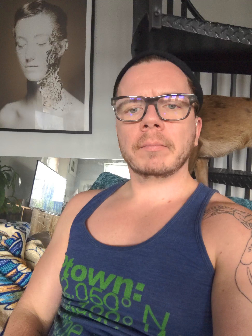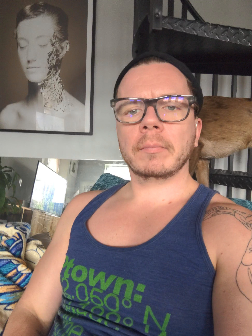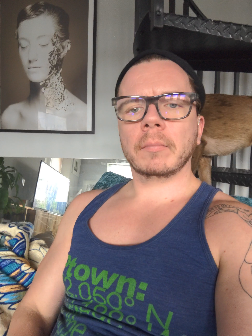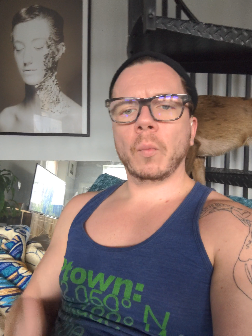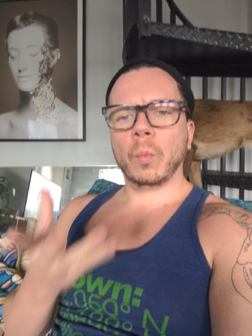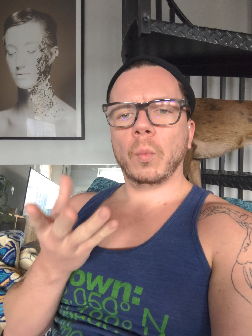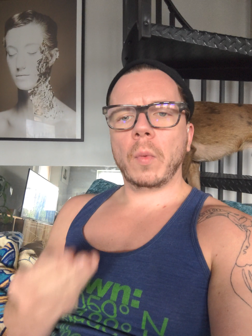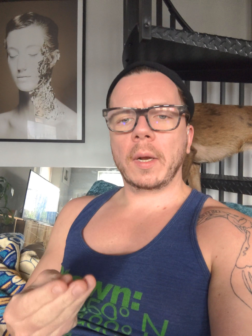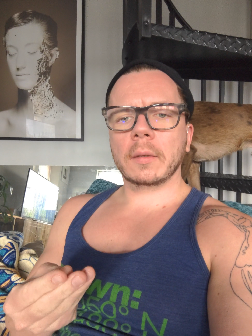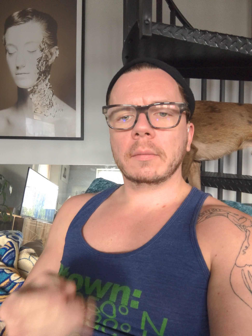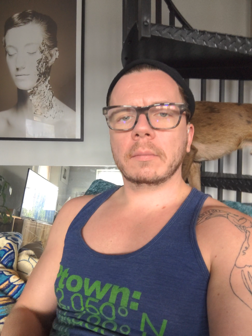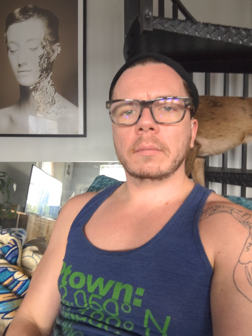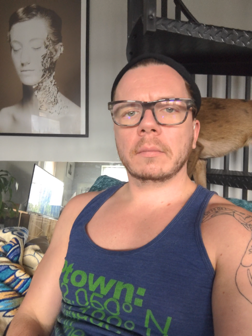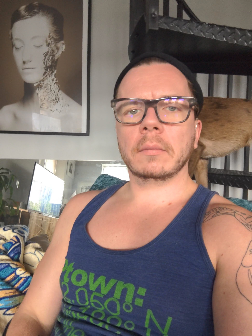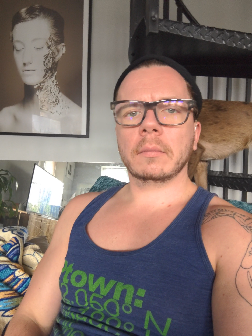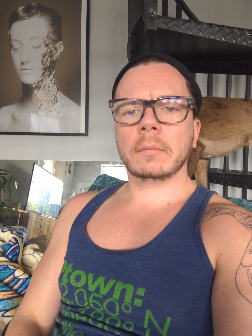wet